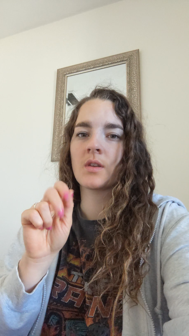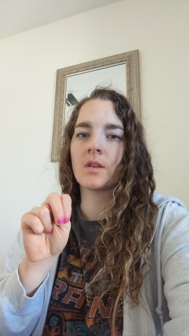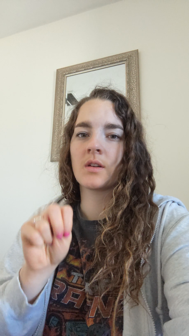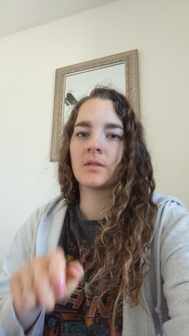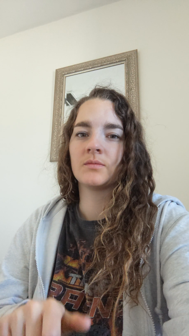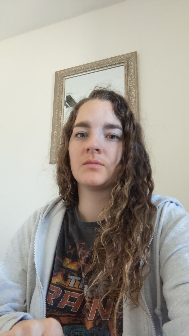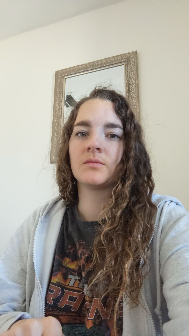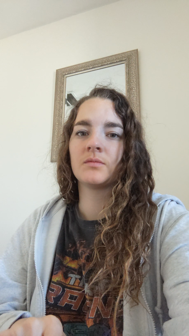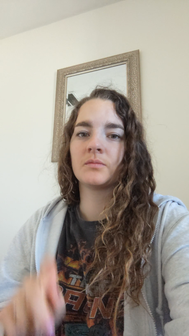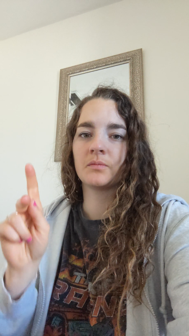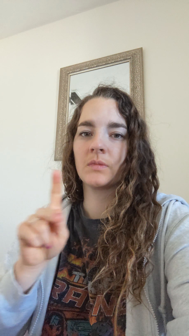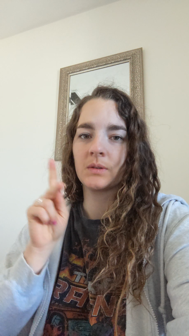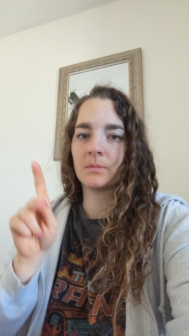people